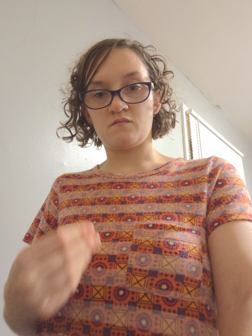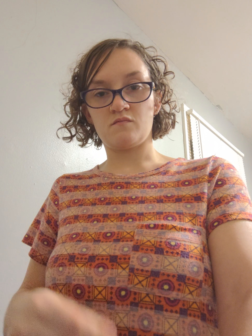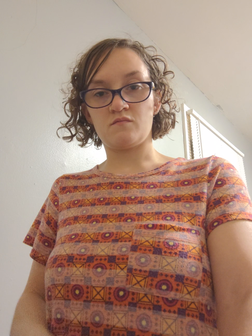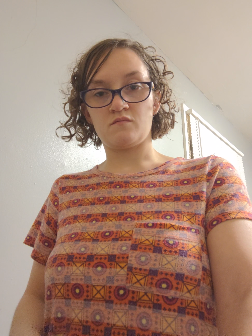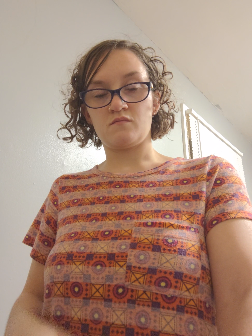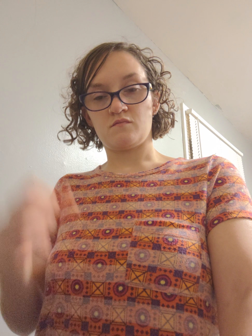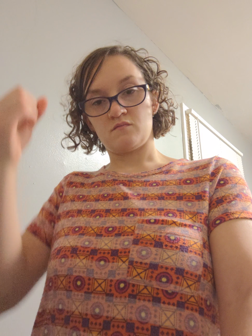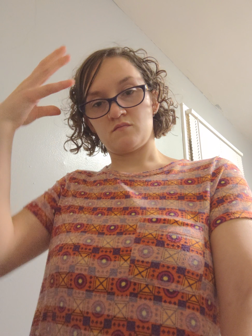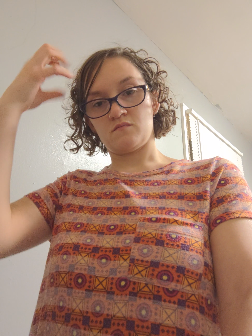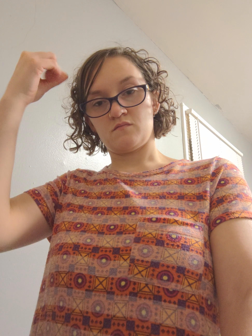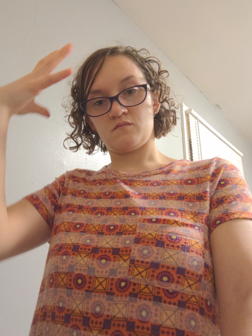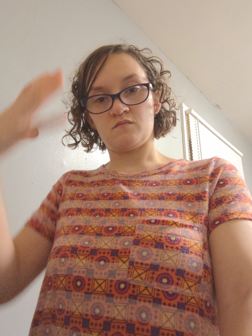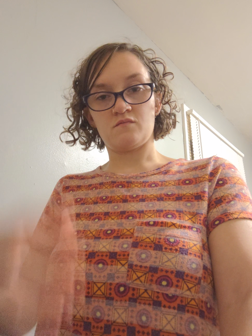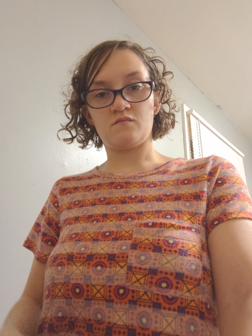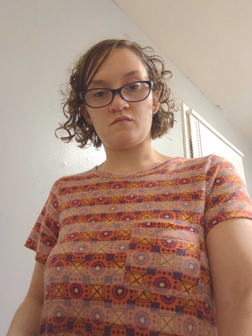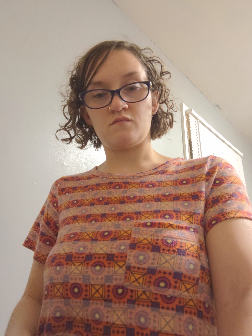shower